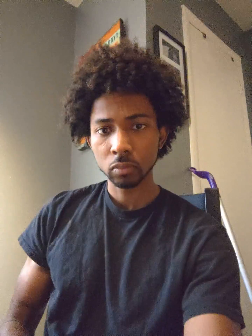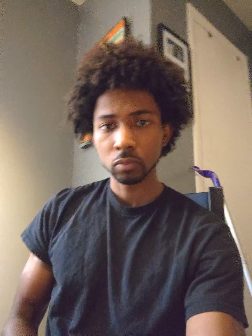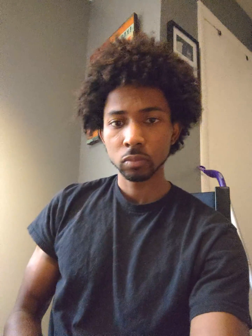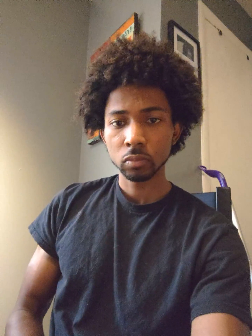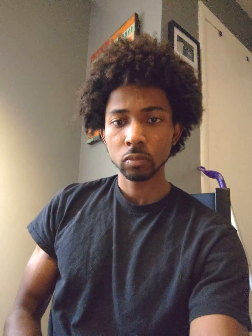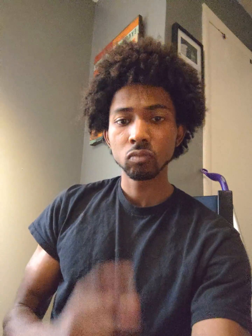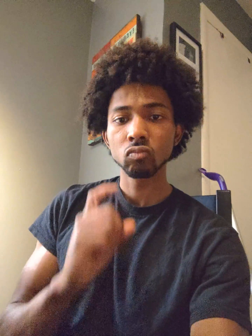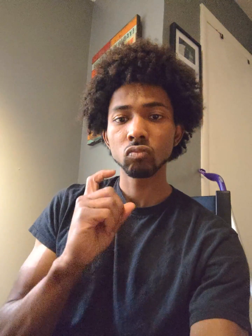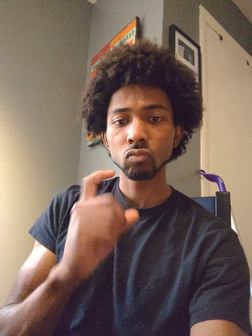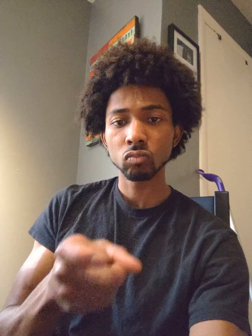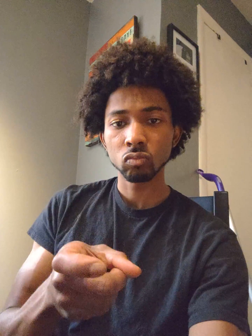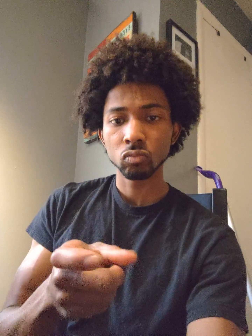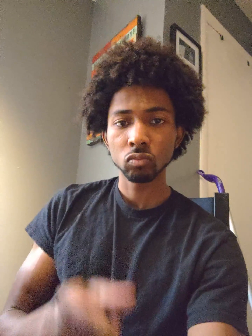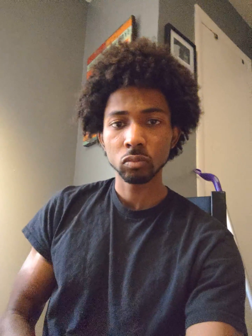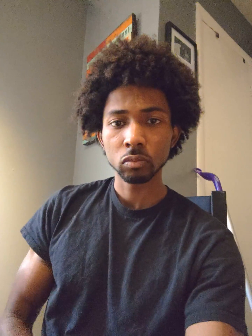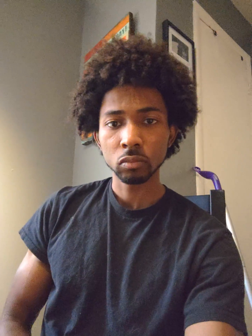present